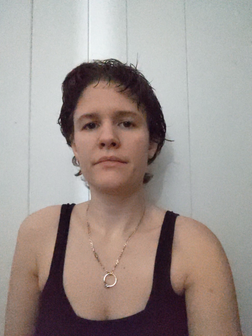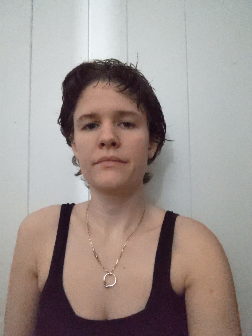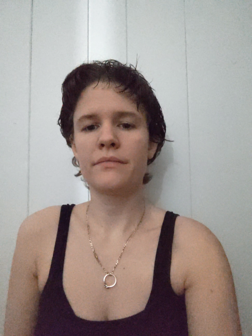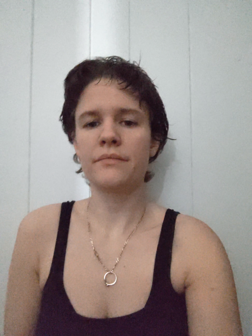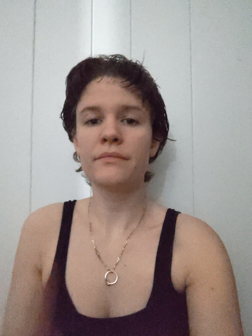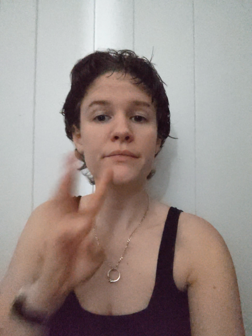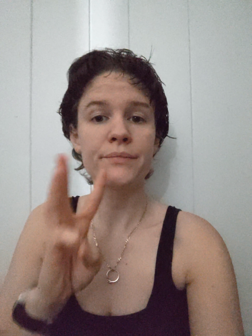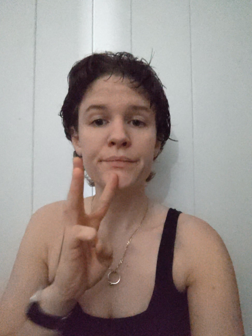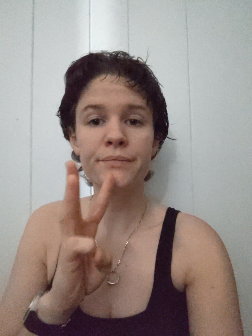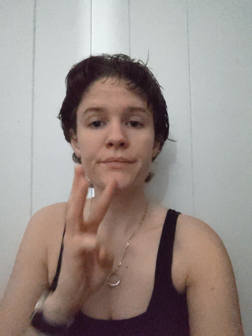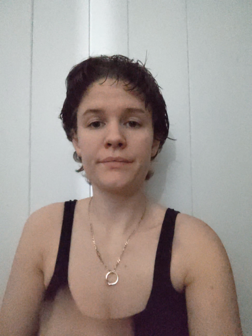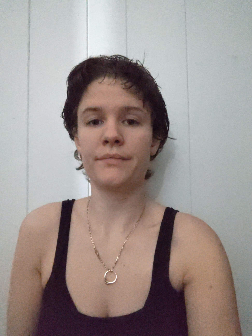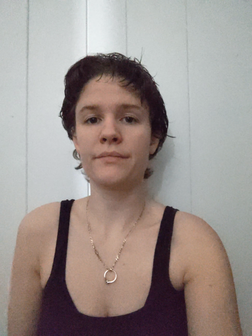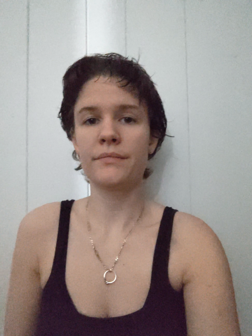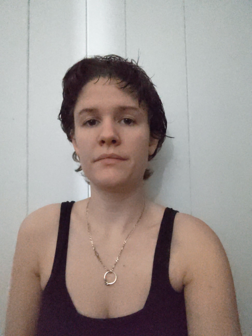water